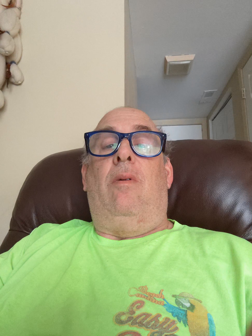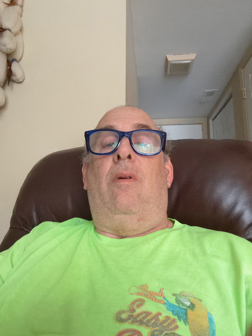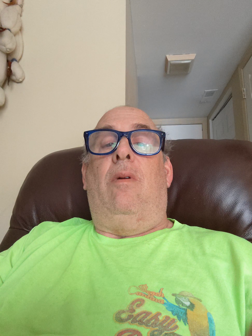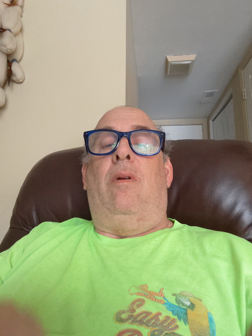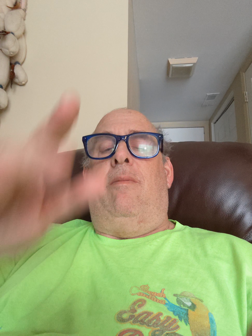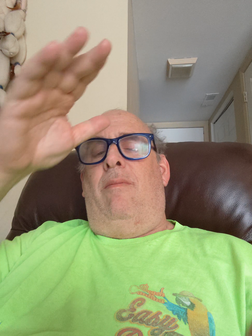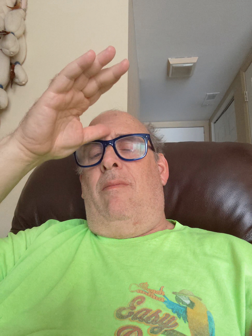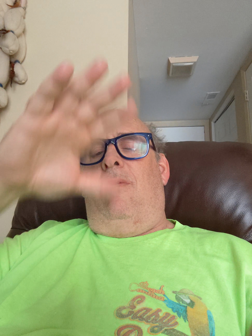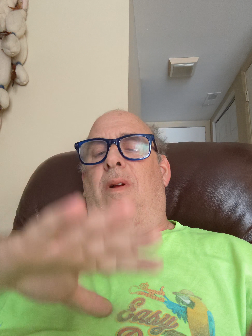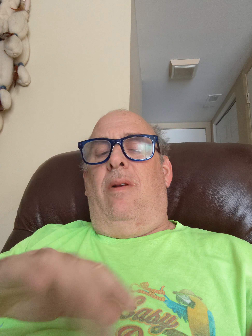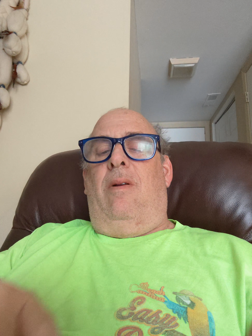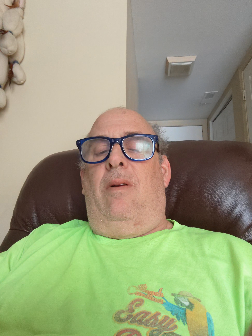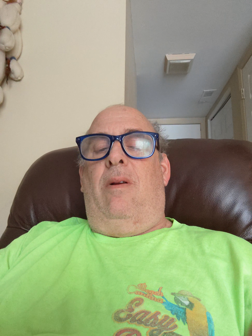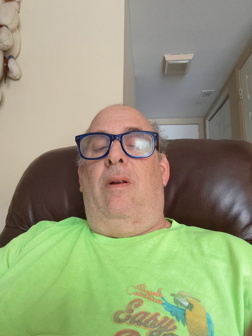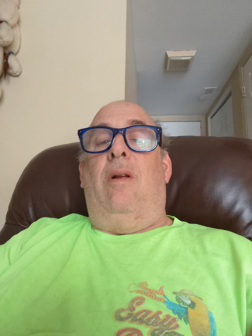man